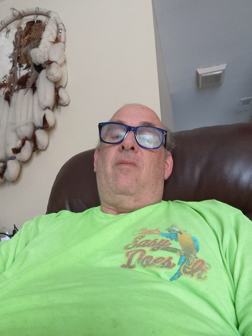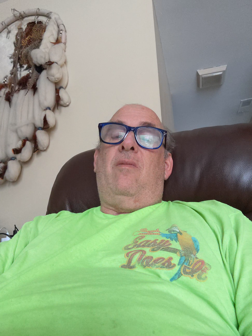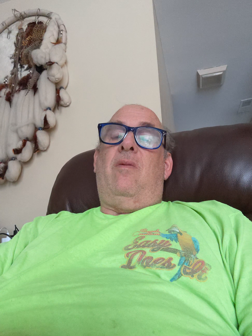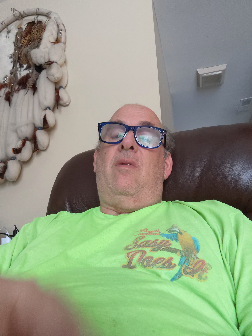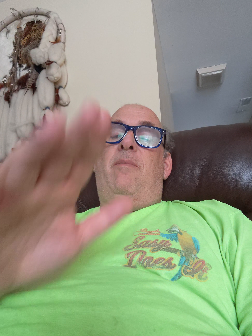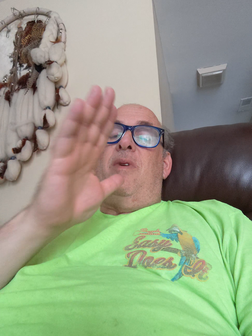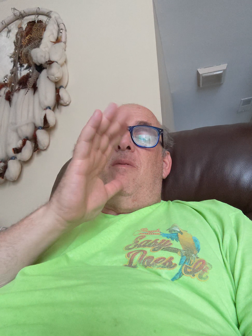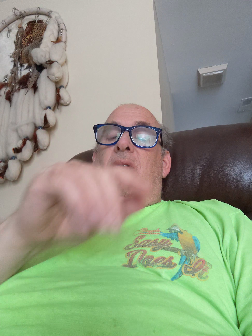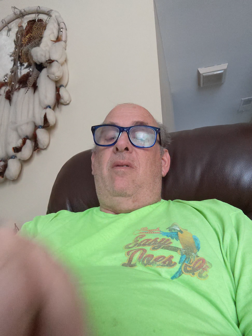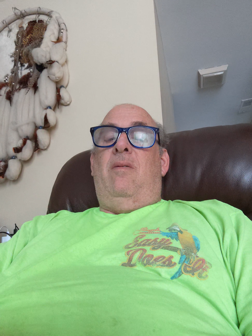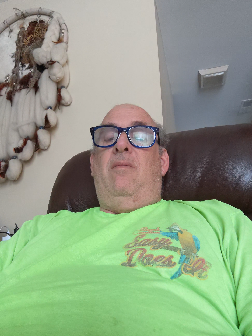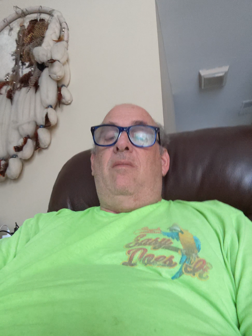mom